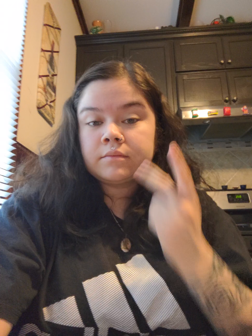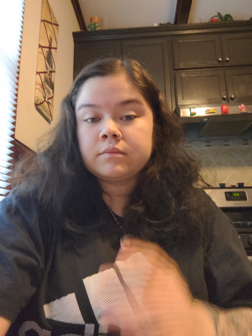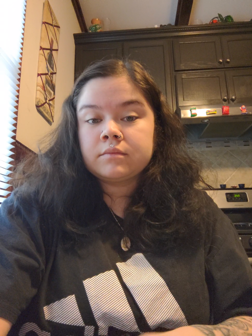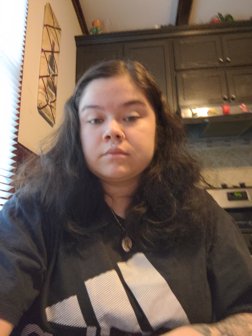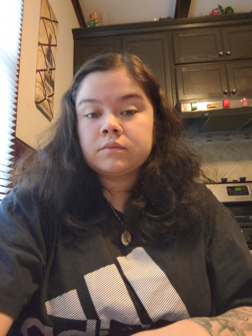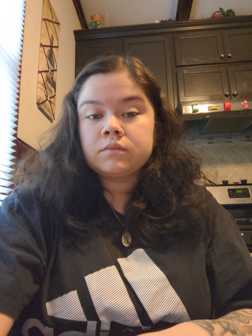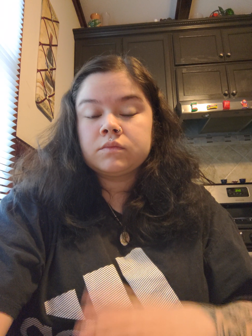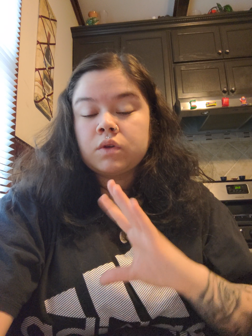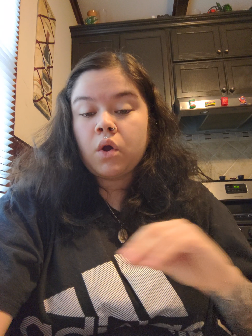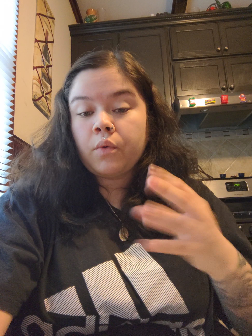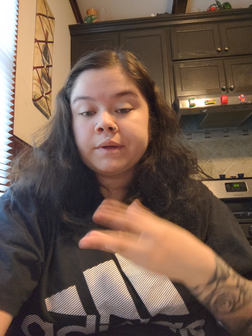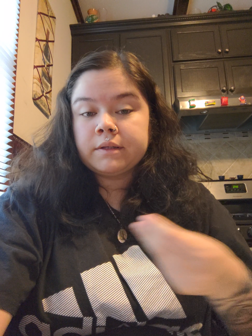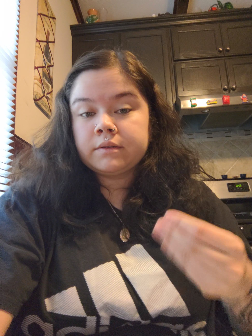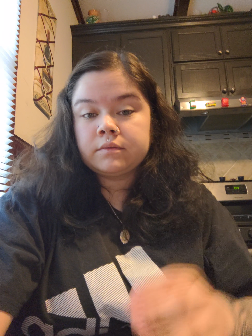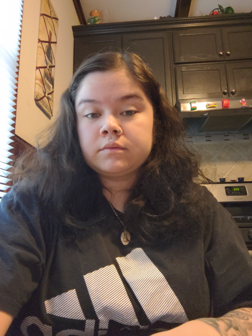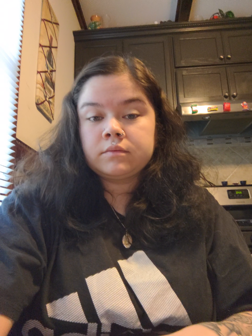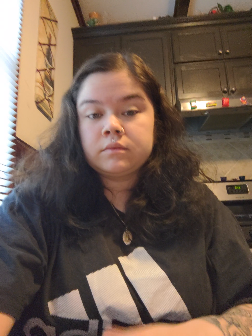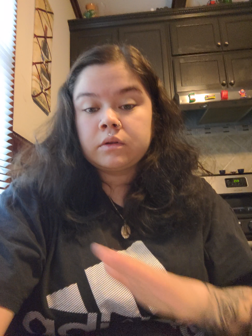story